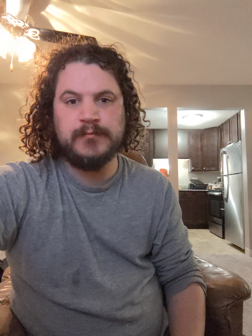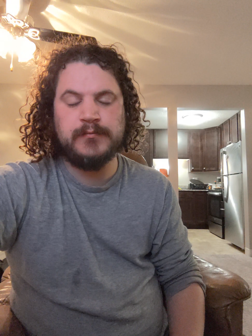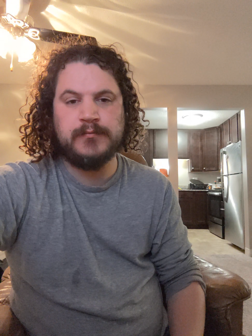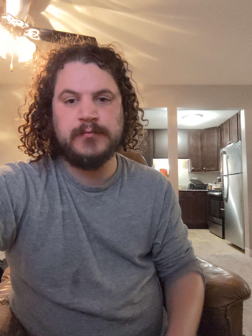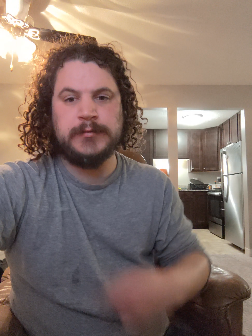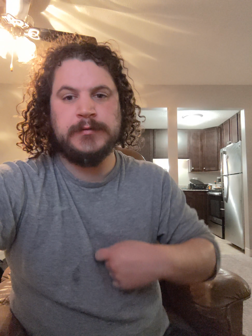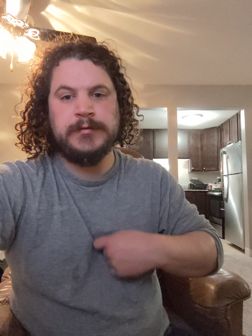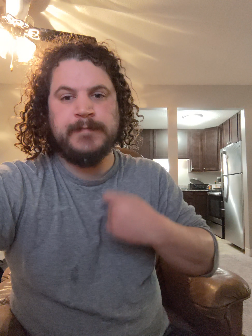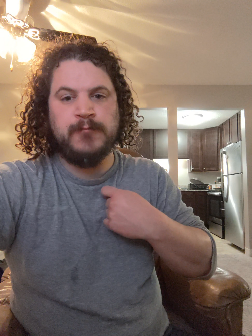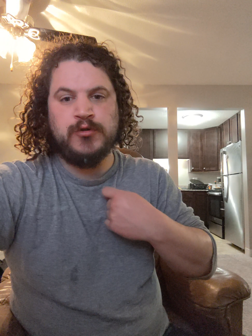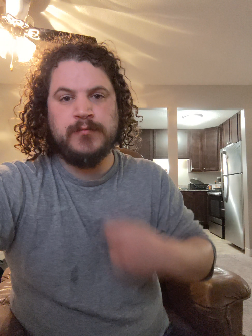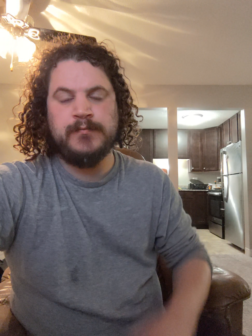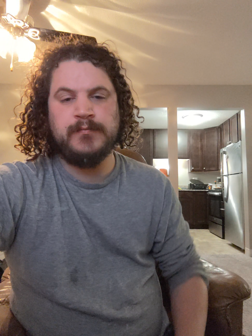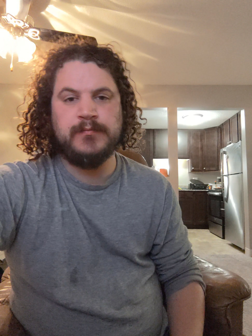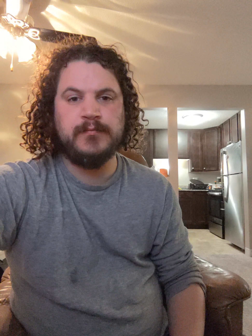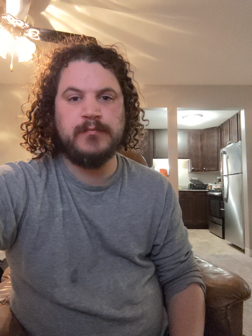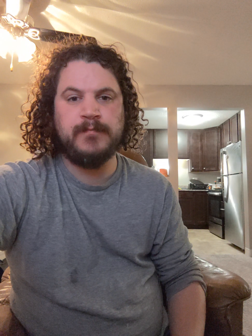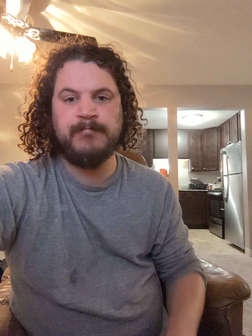zipper